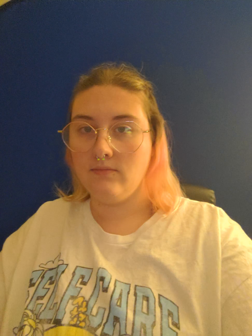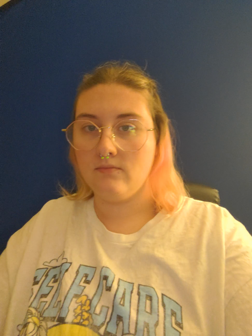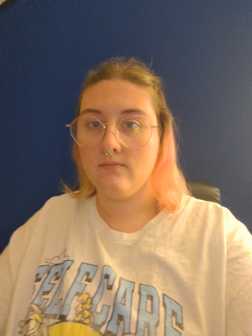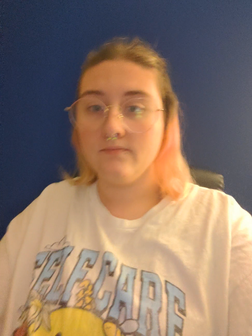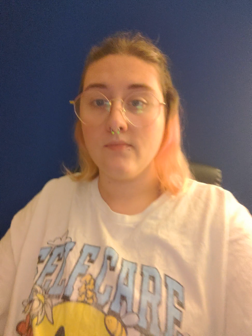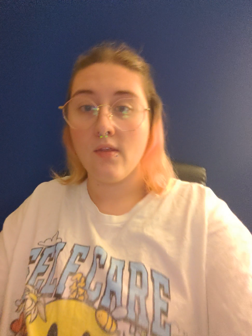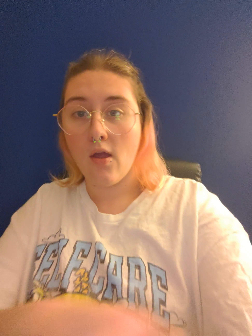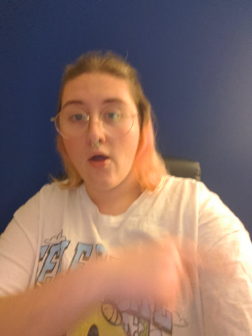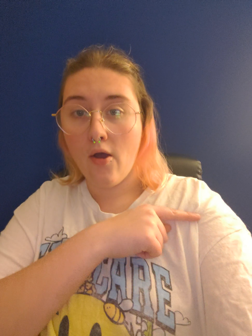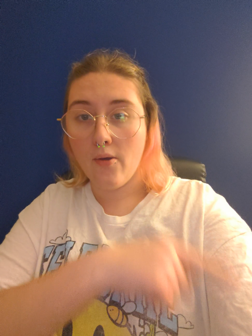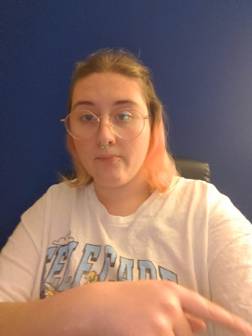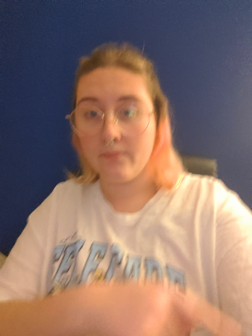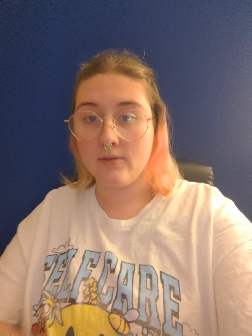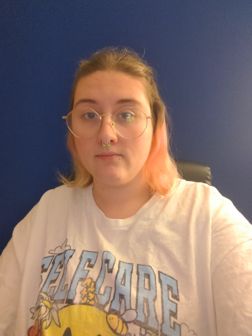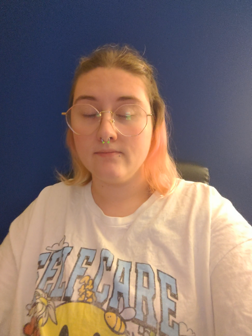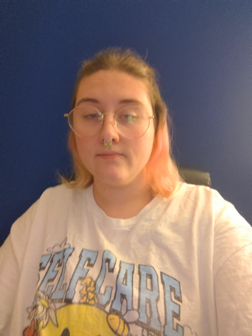arm